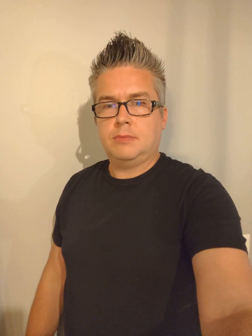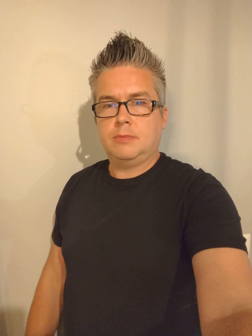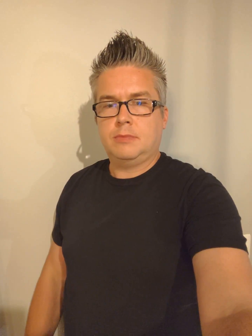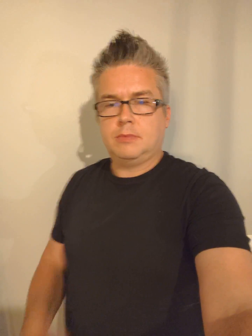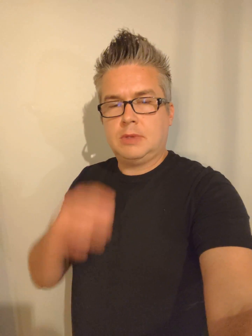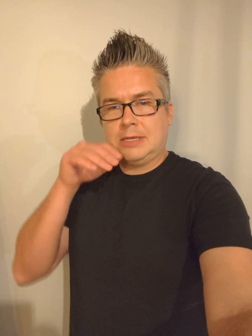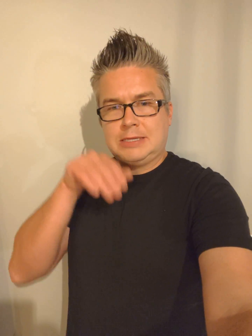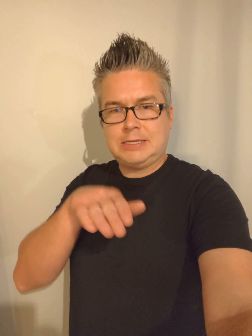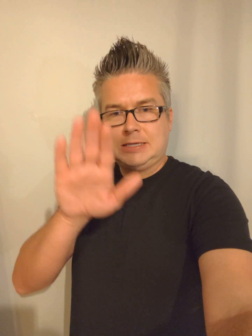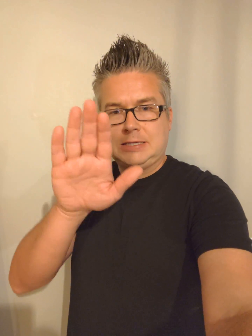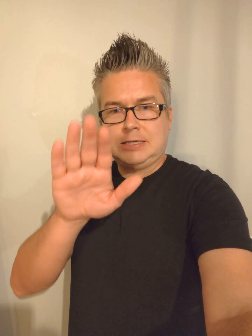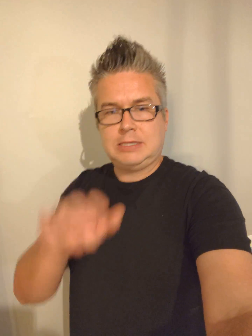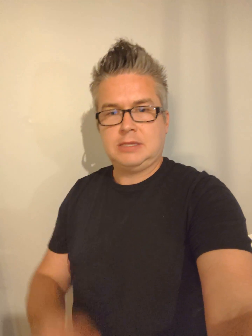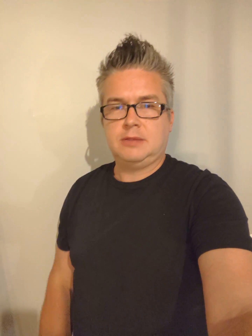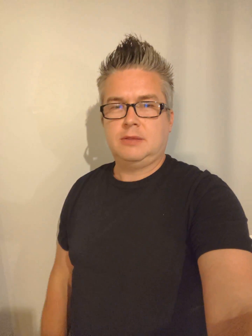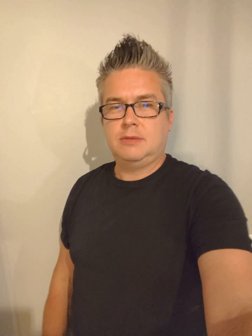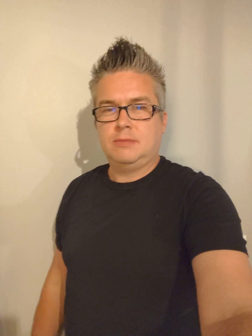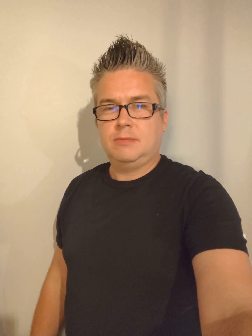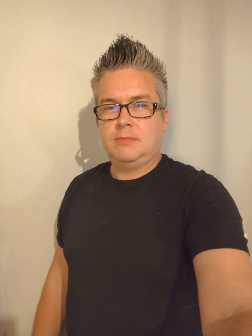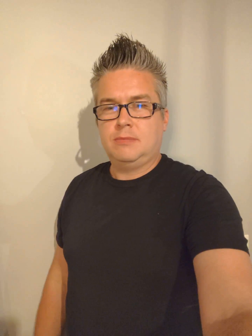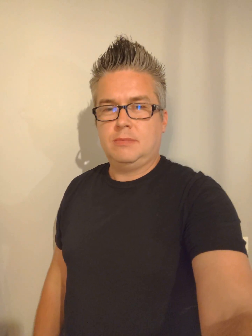enter